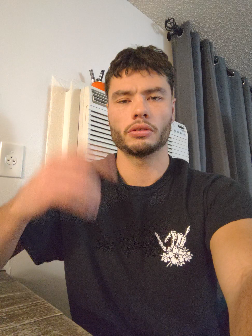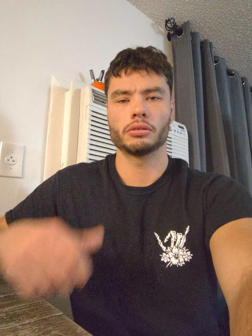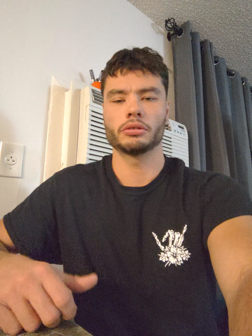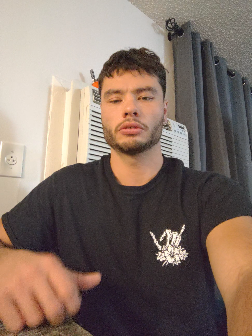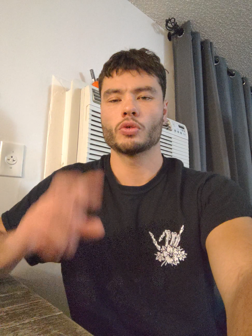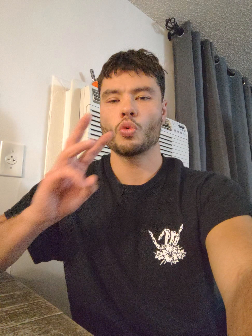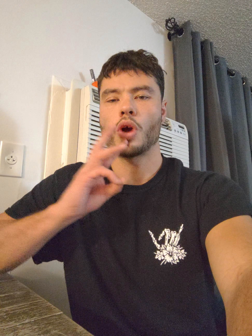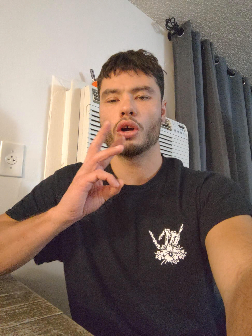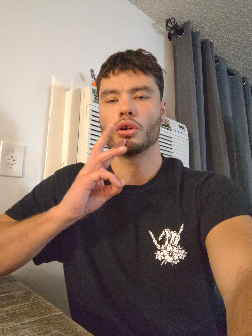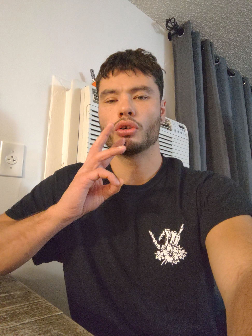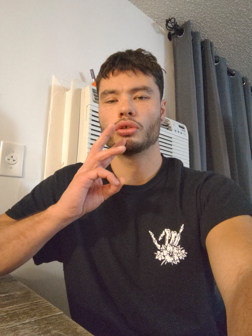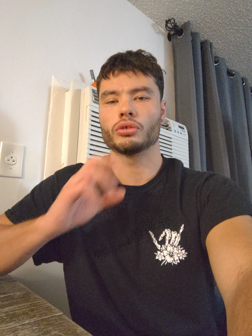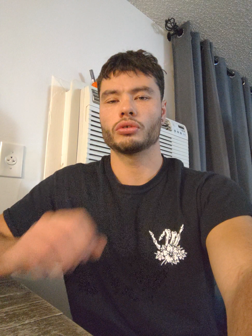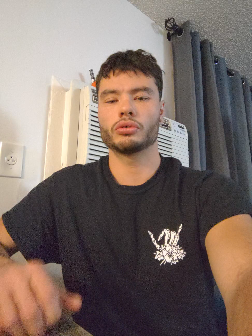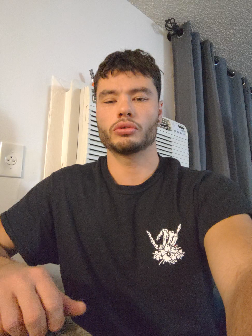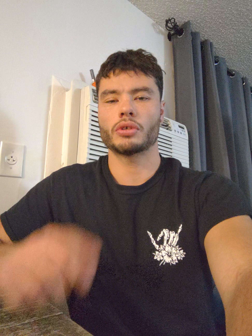water